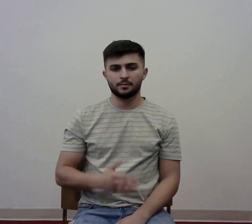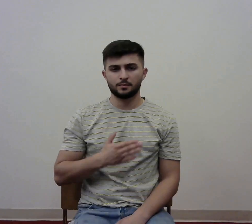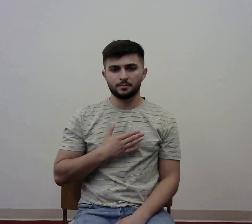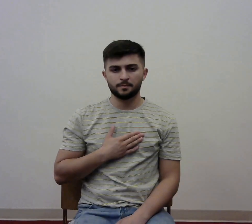mən